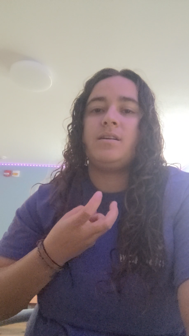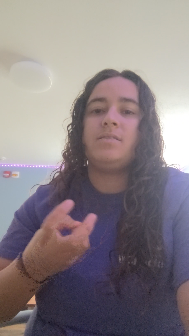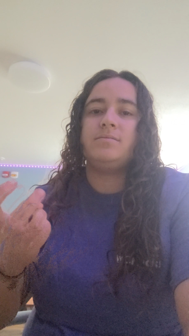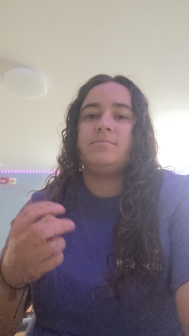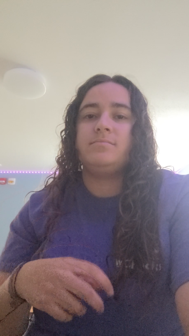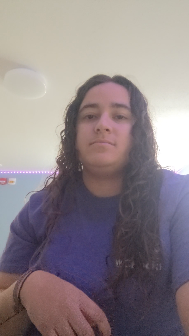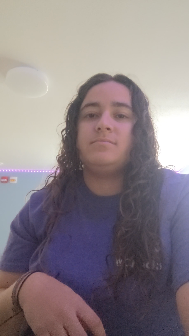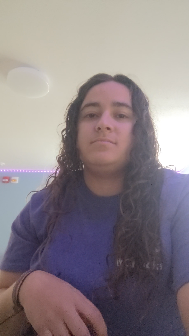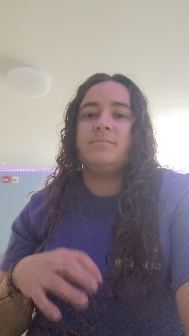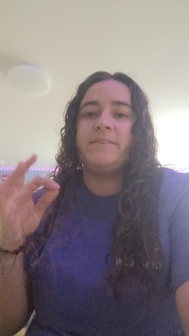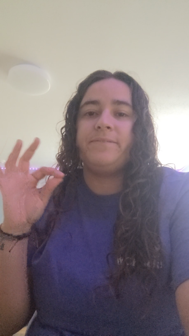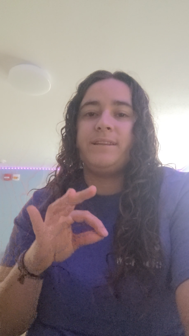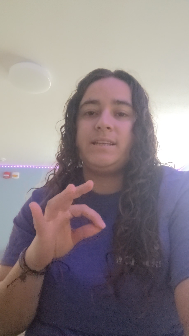fit